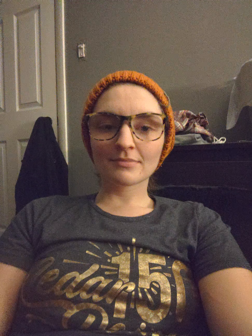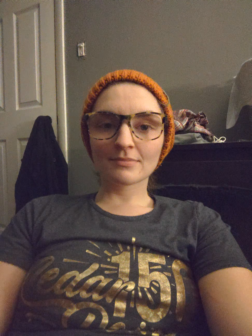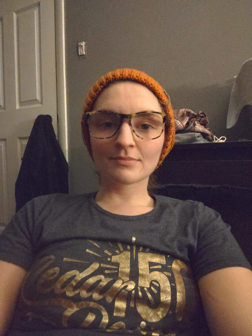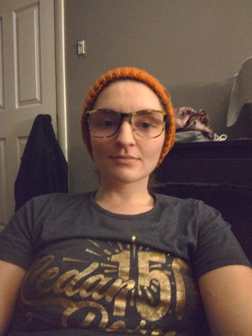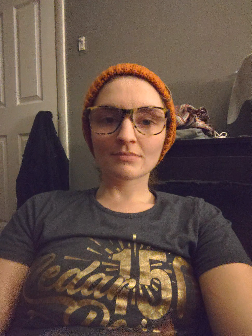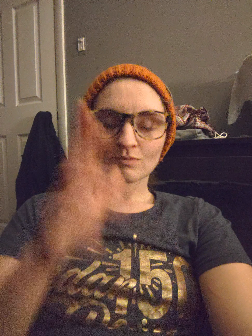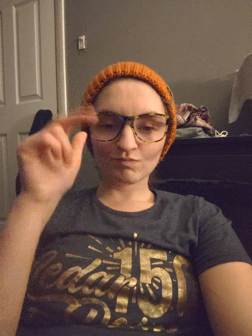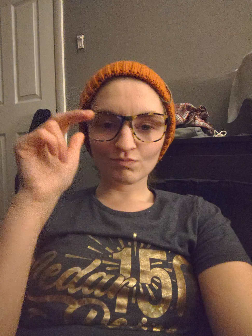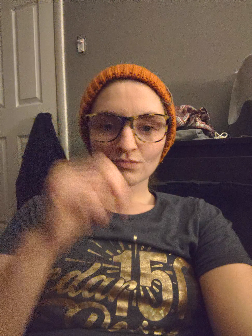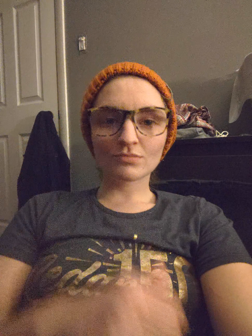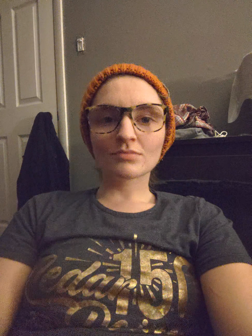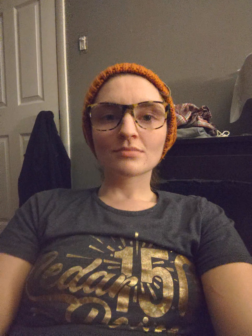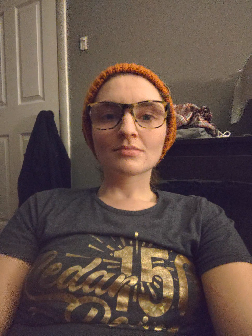horse